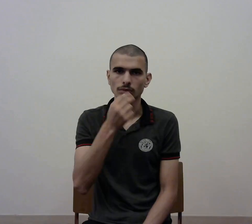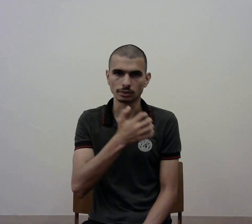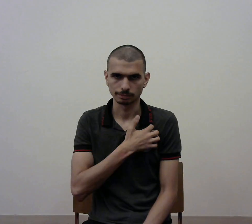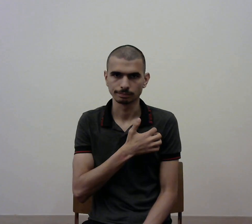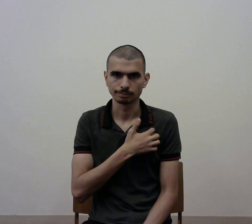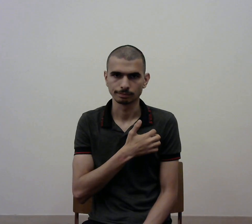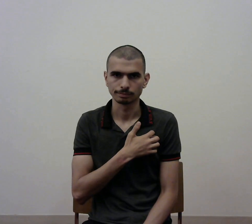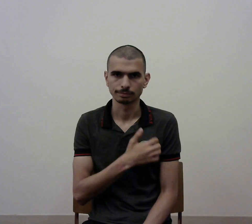istəmək